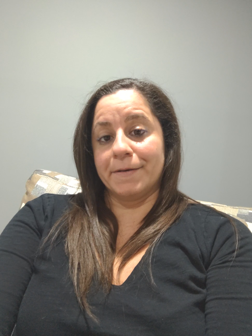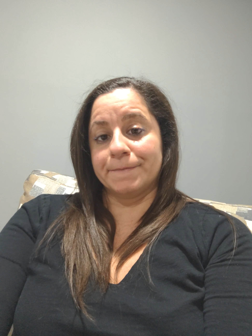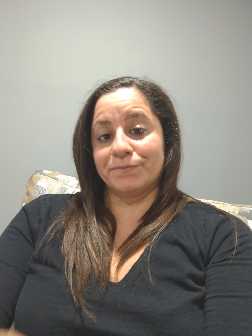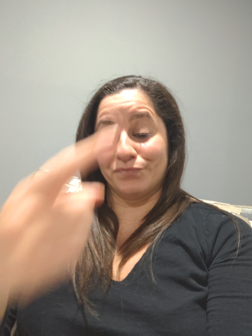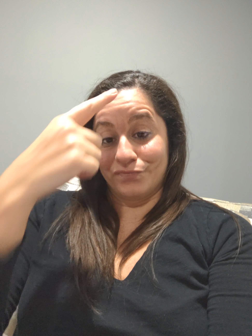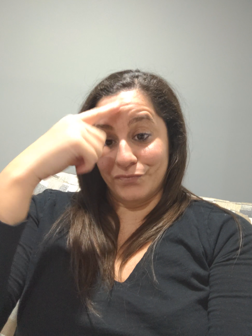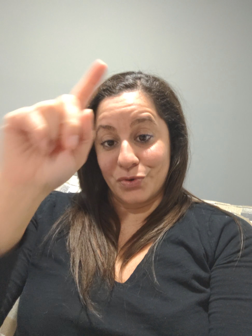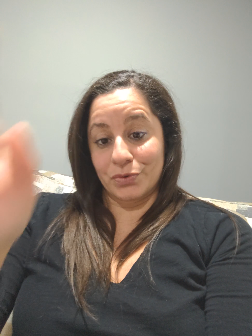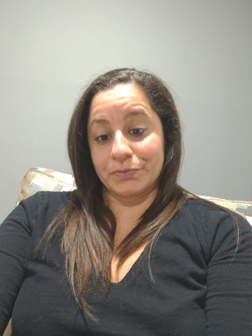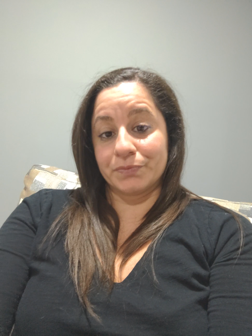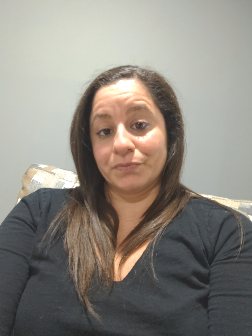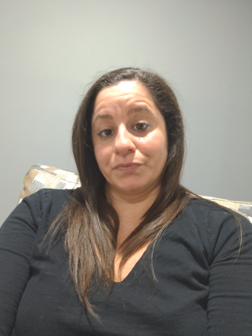for